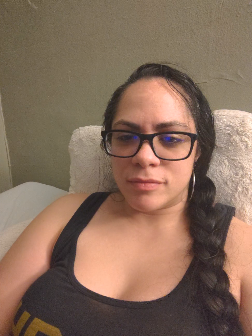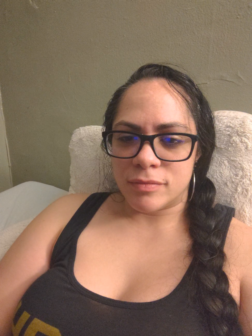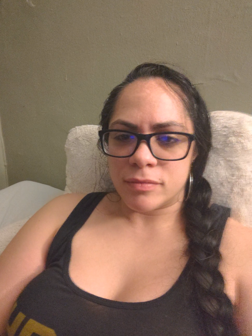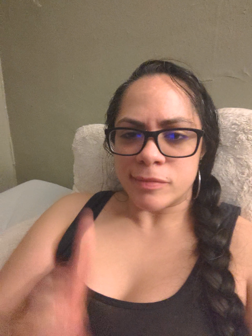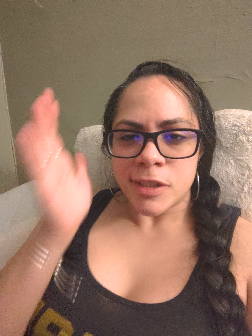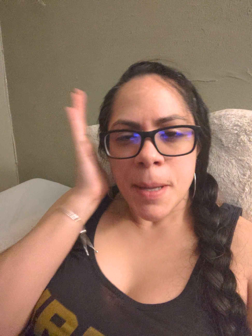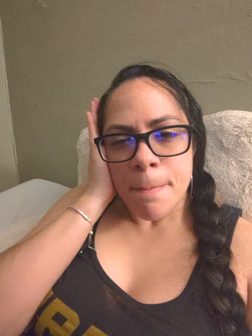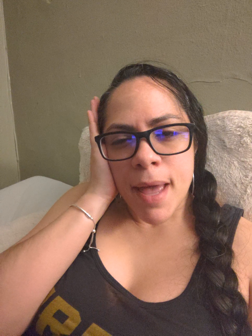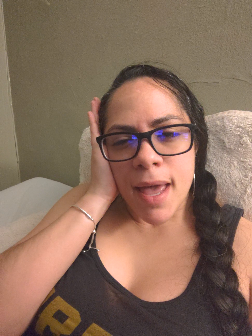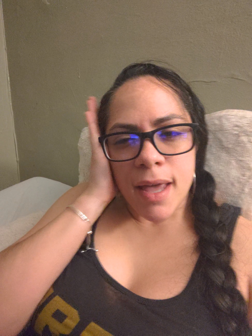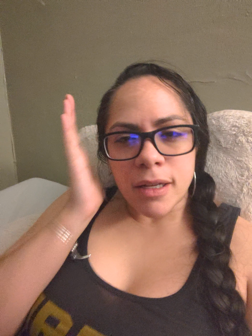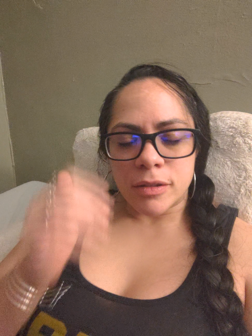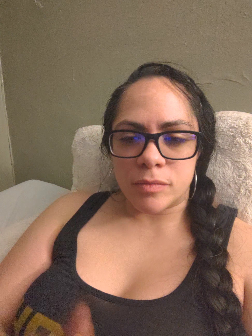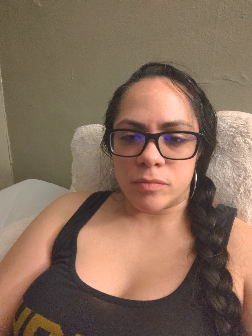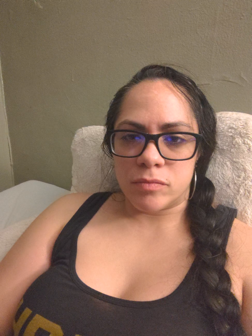bed